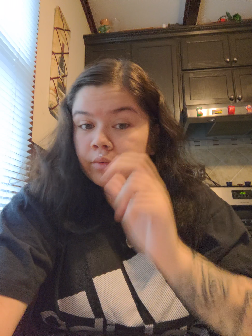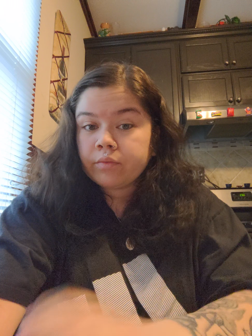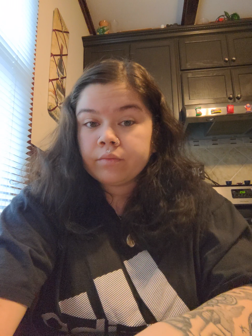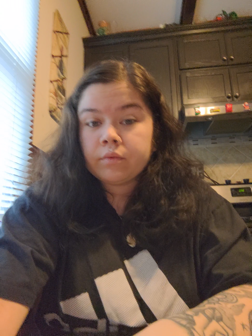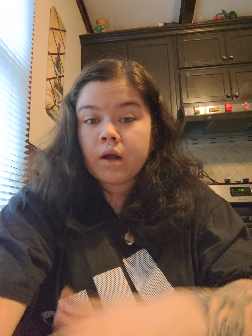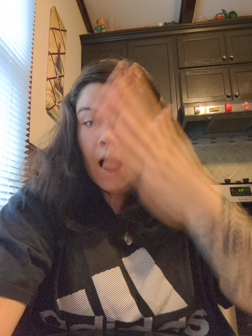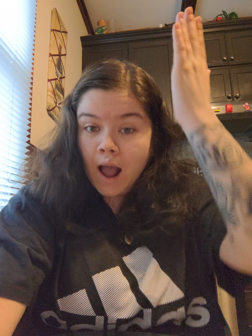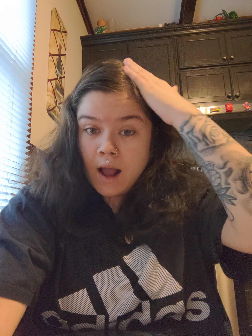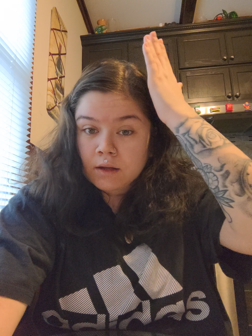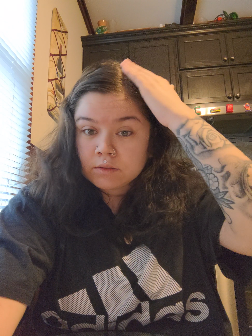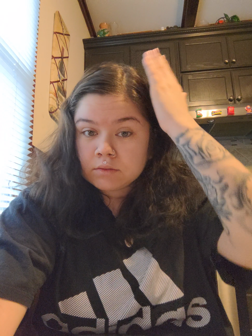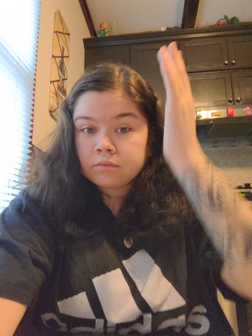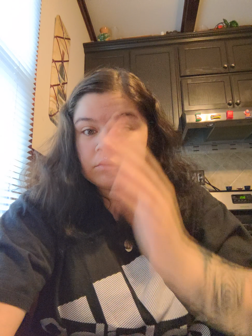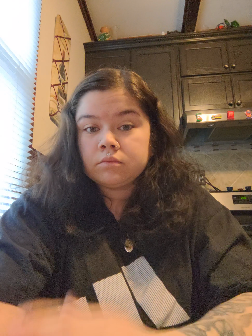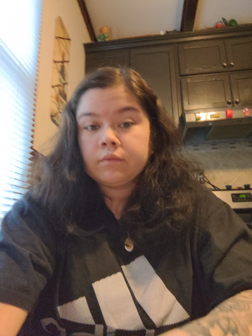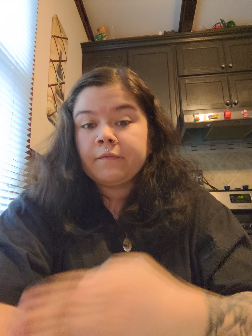hat